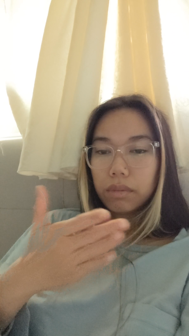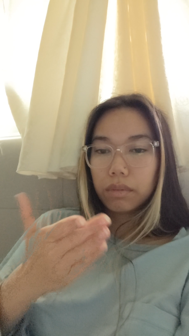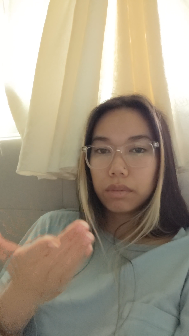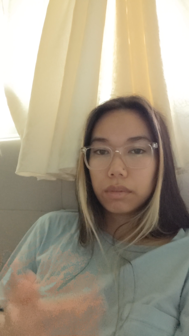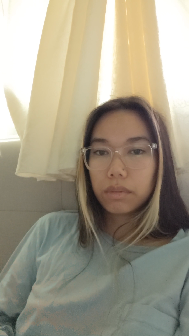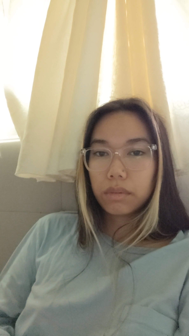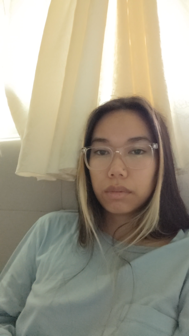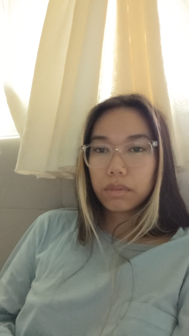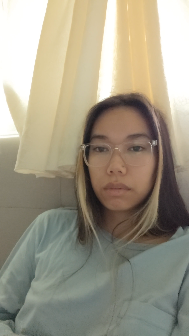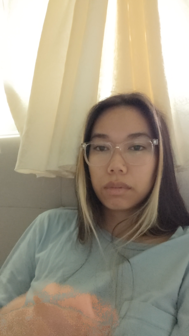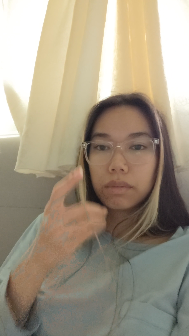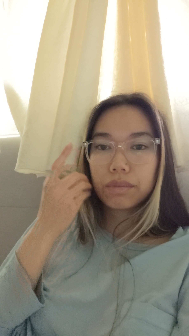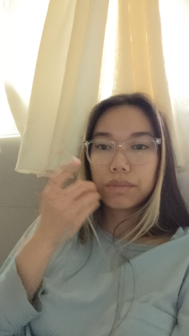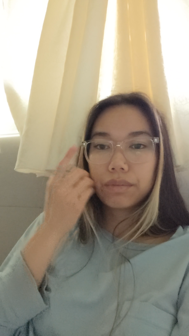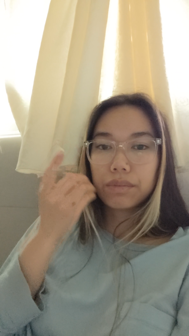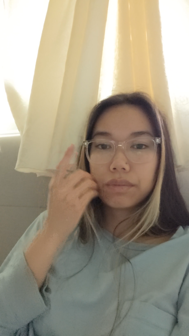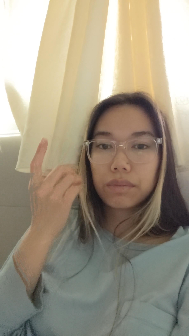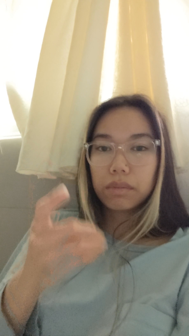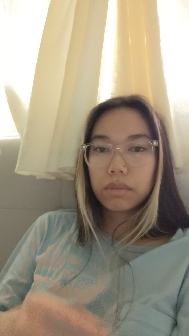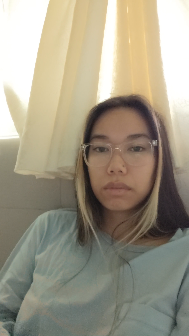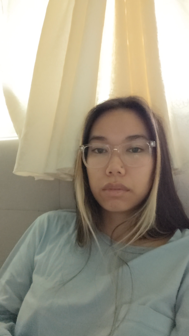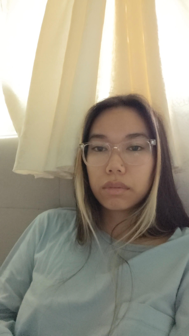dinner